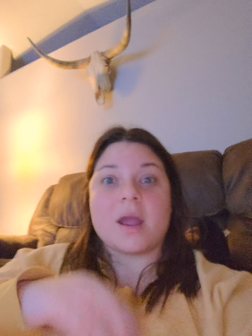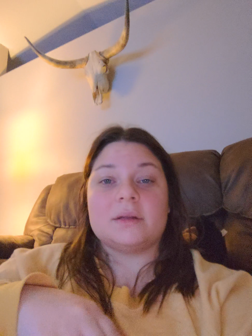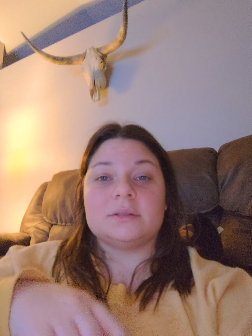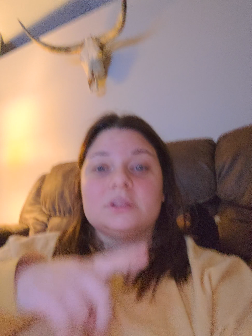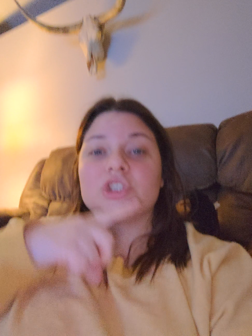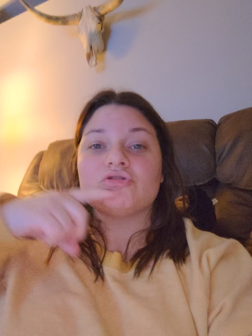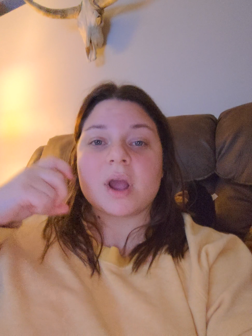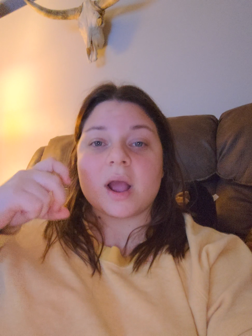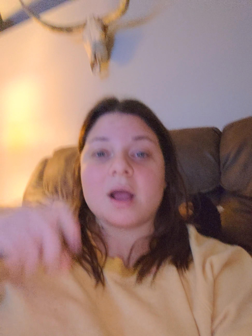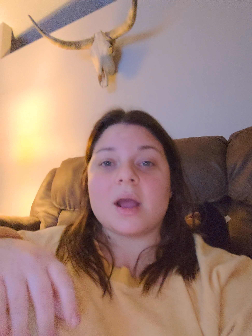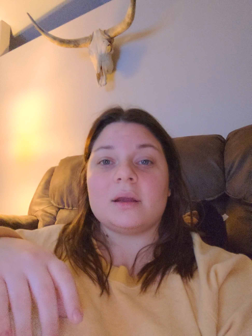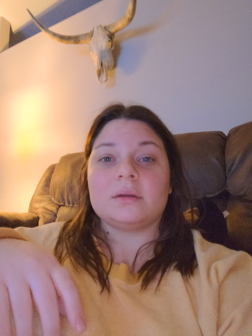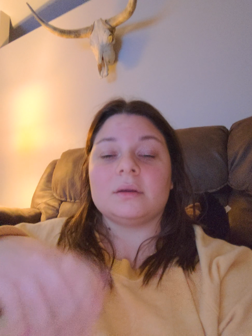dry